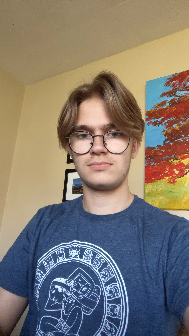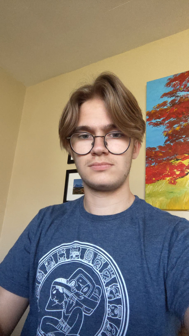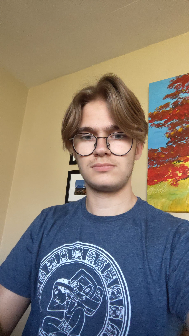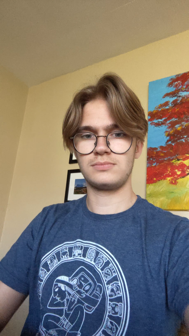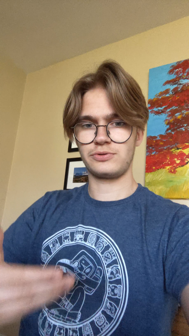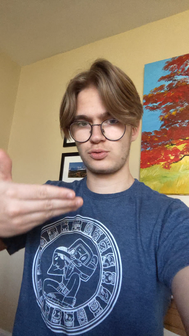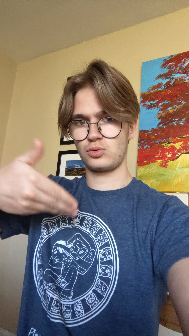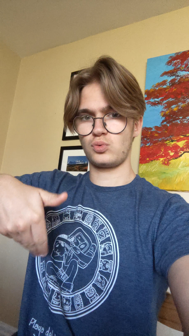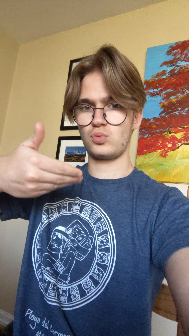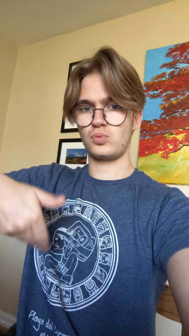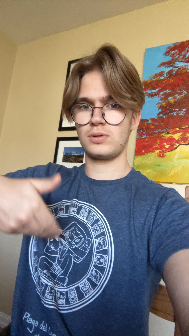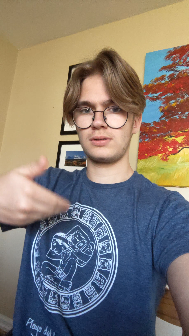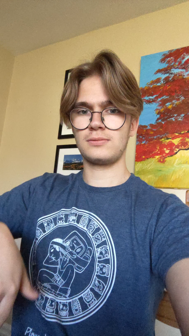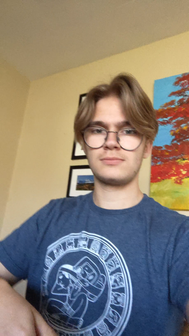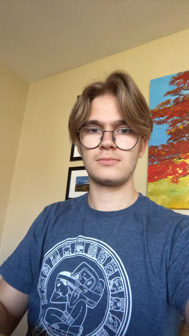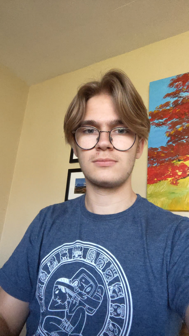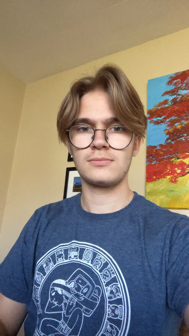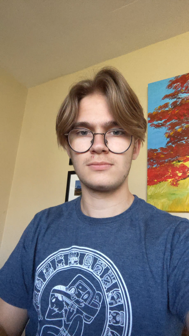shorts